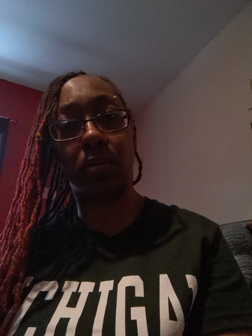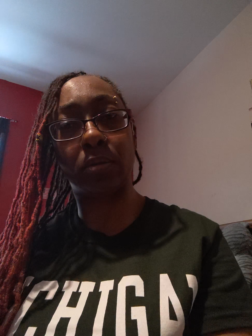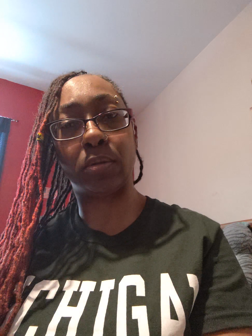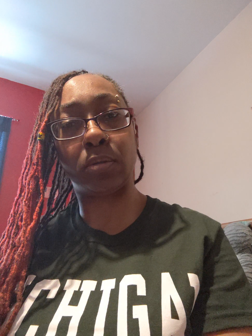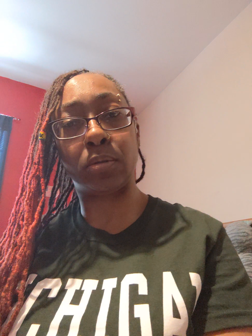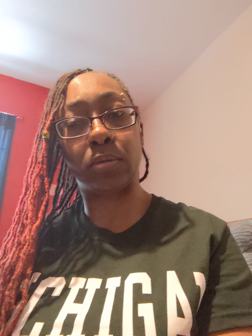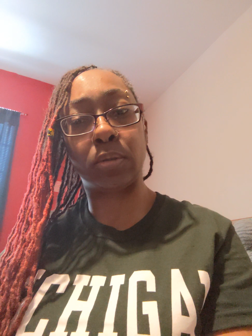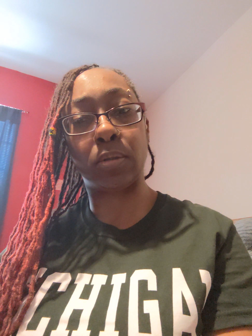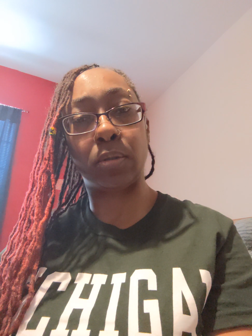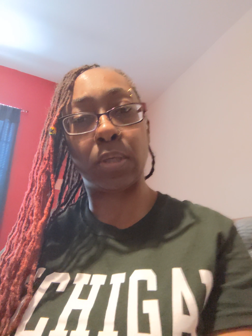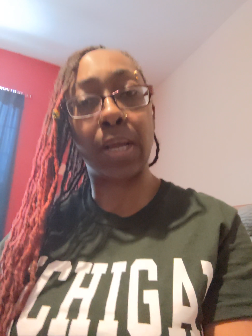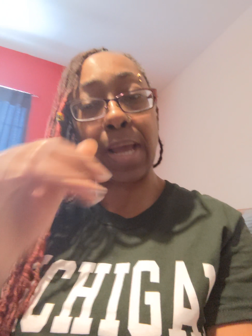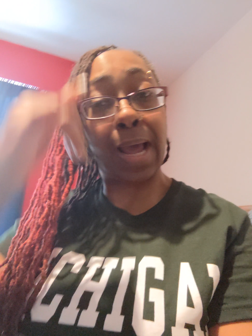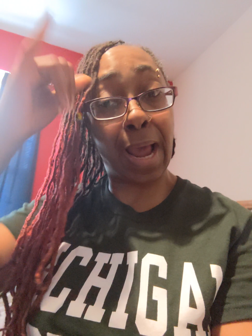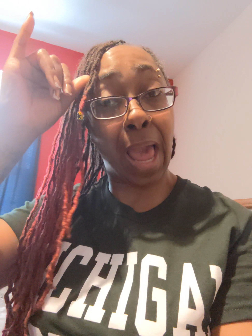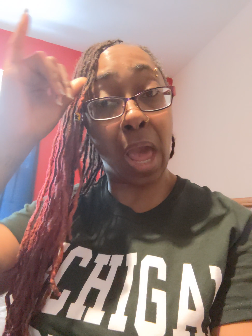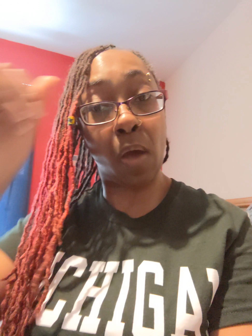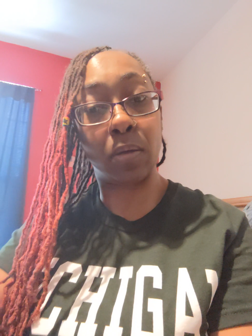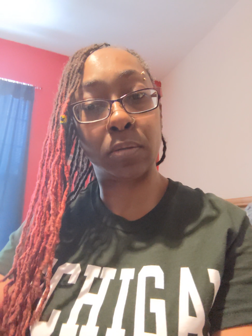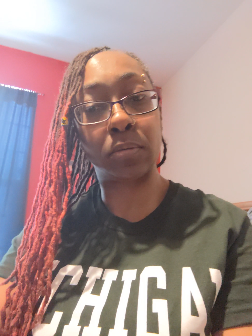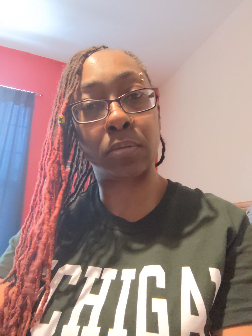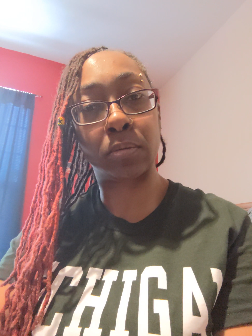cow